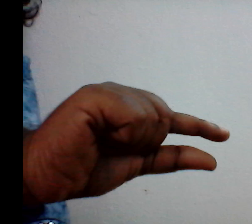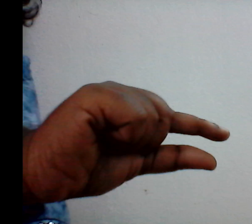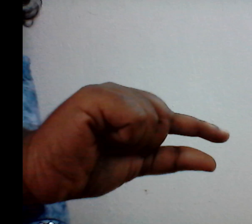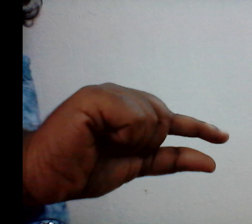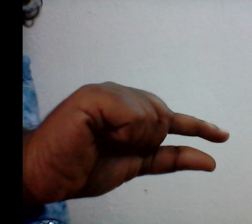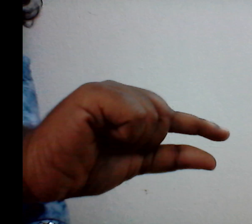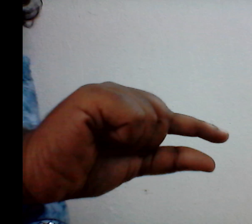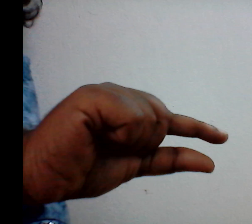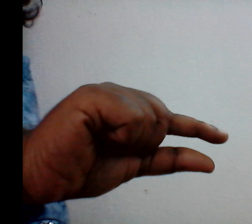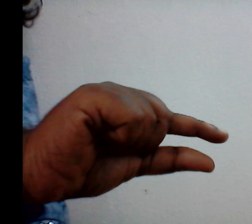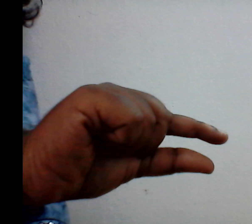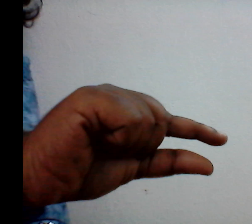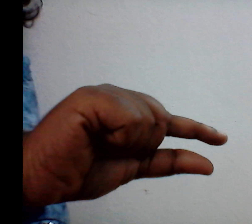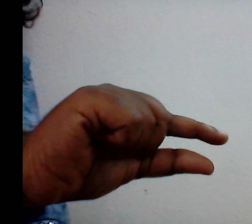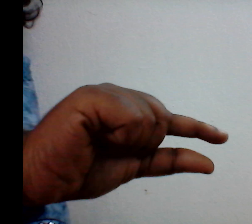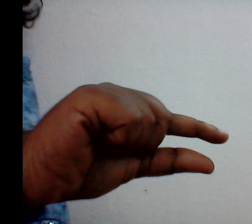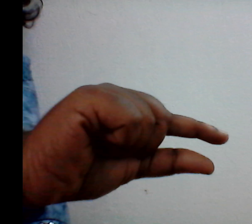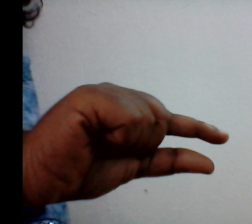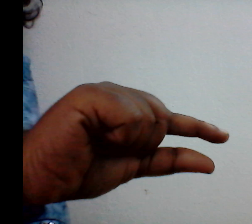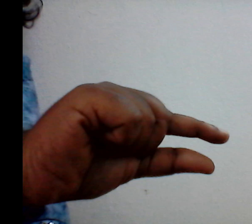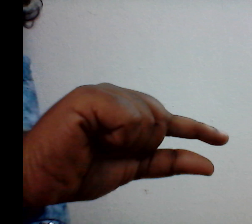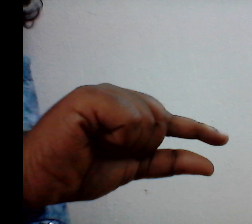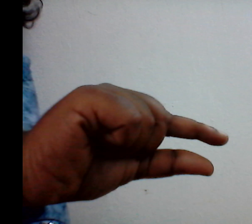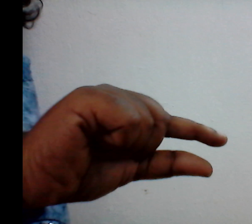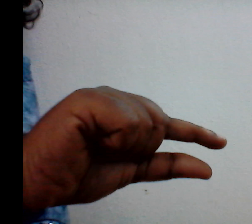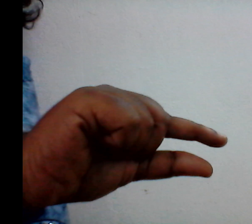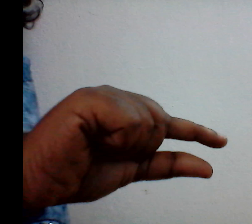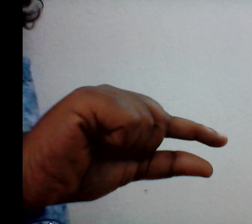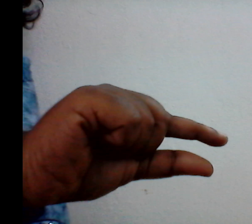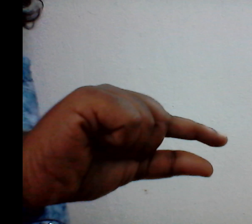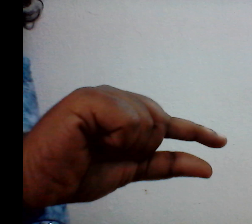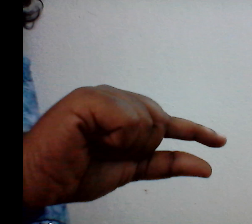ഉ